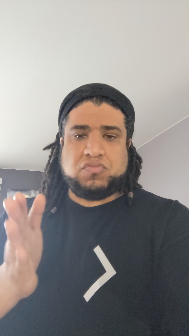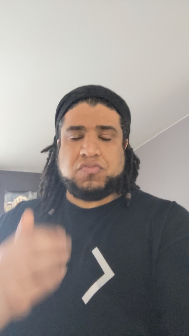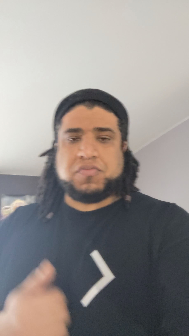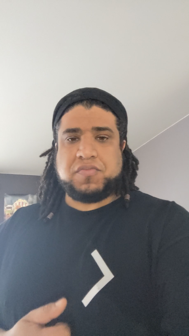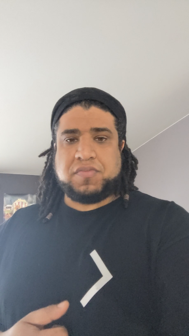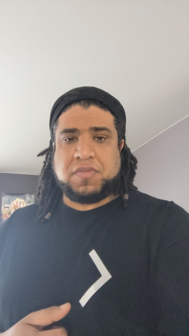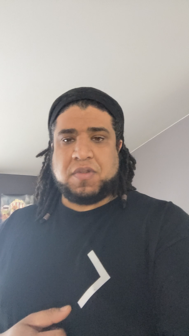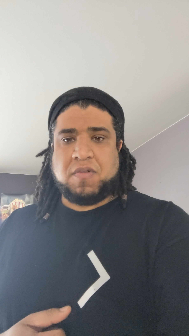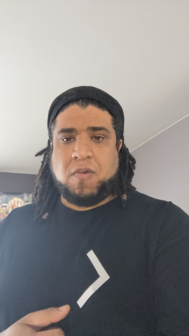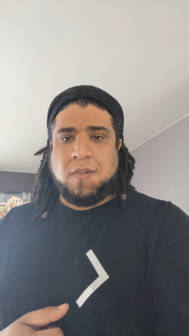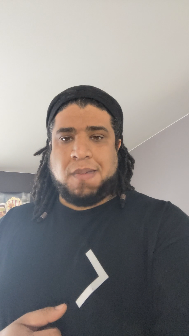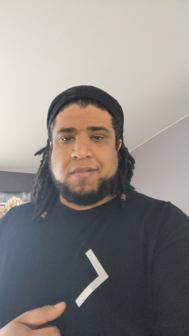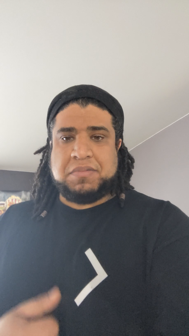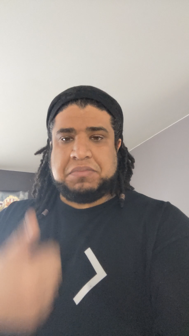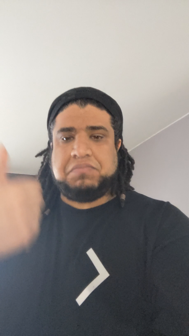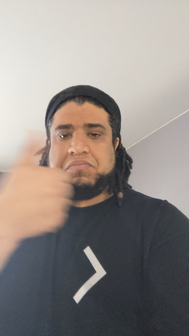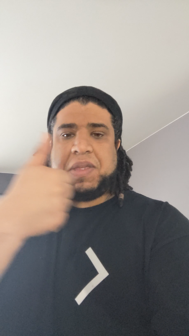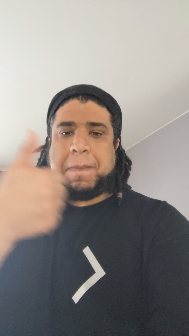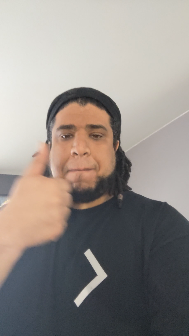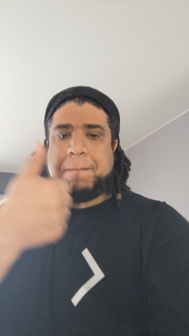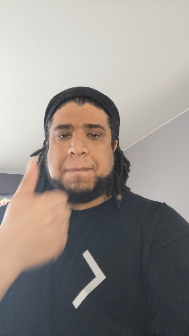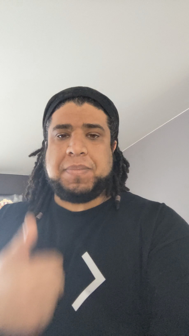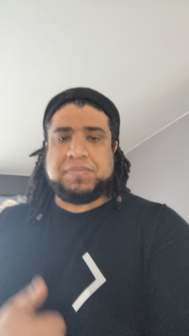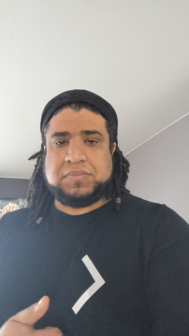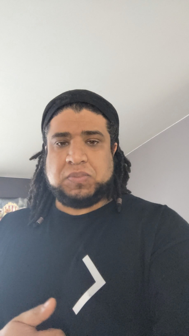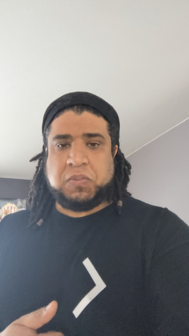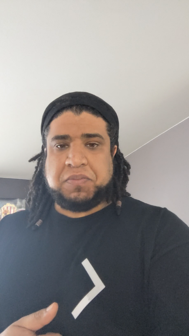game